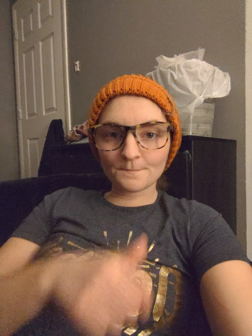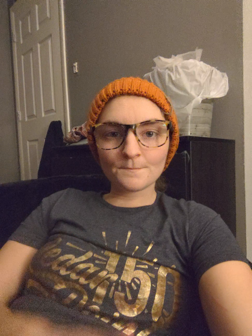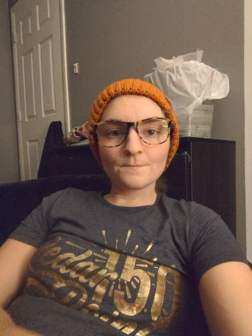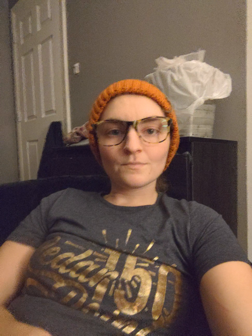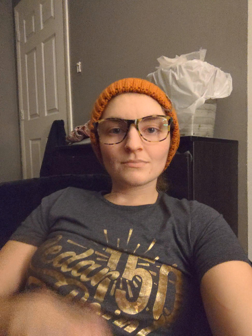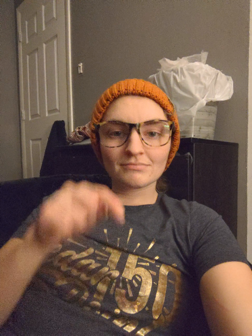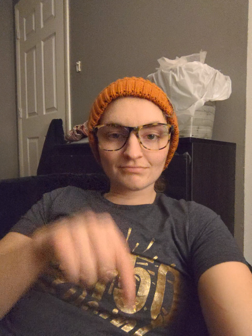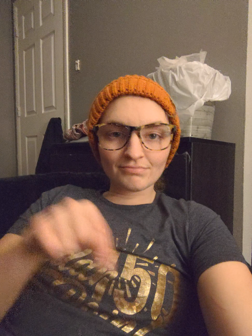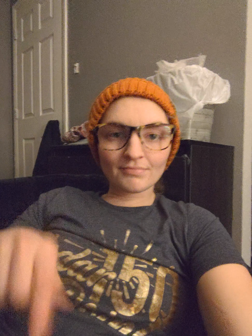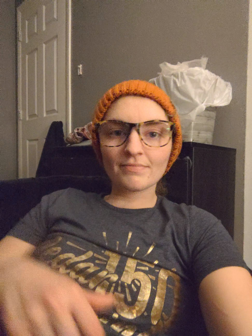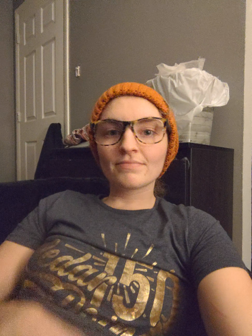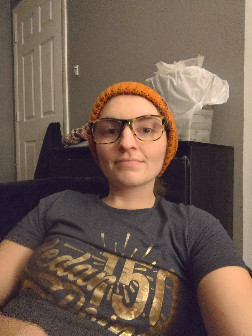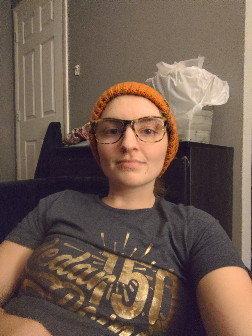feet